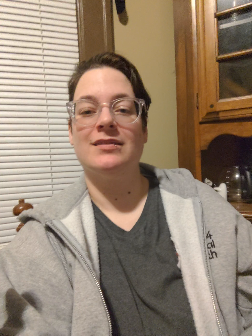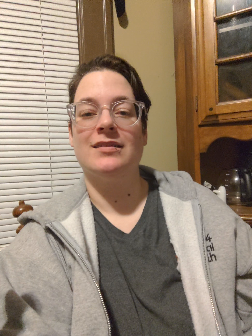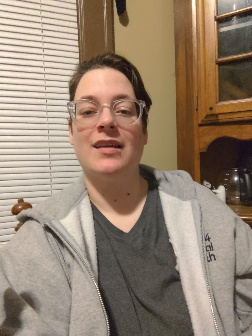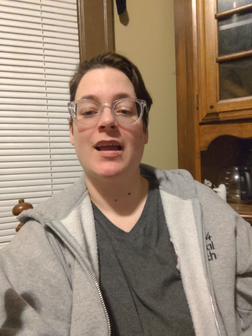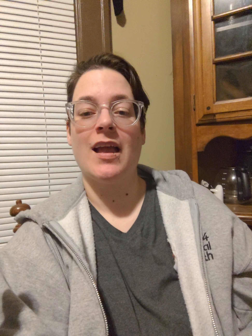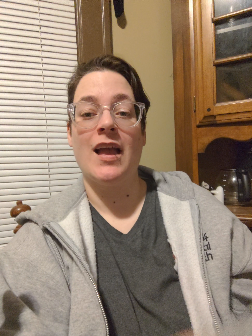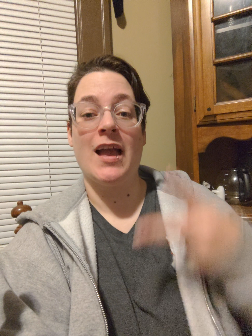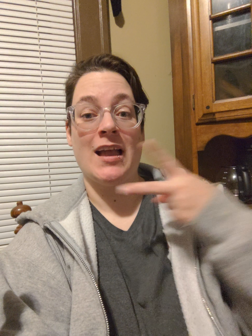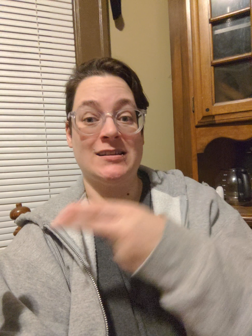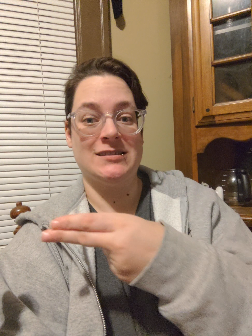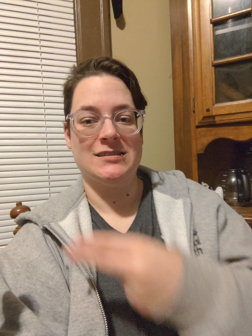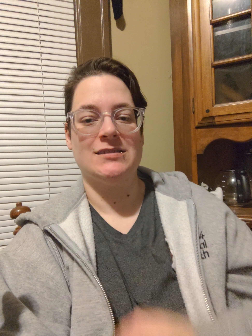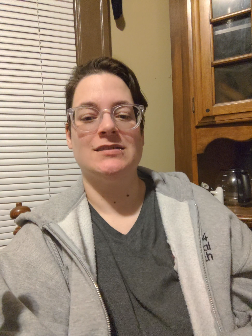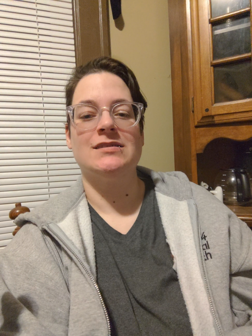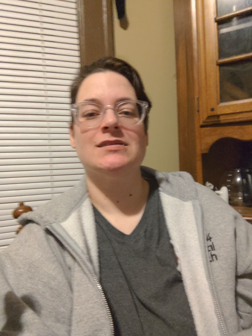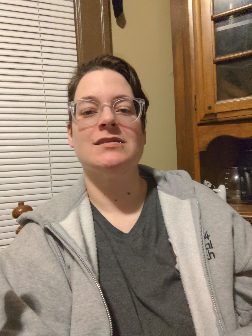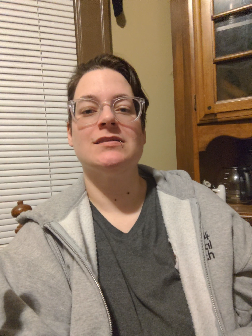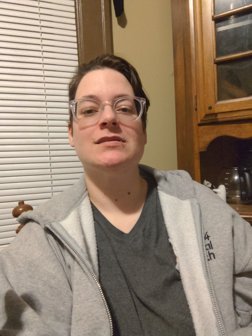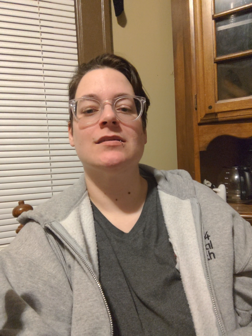cut